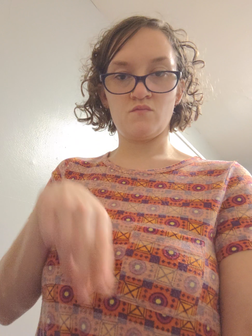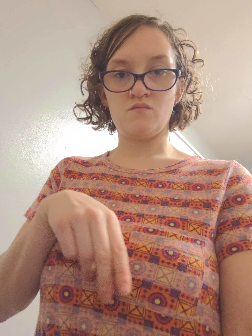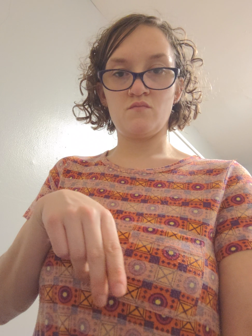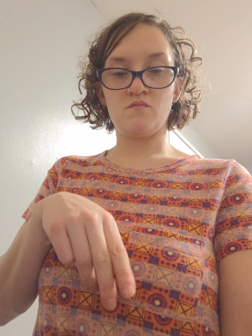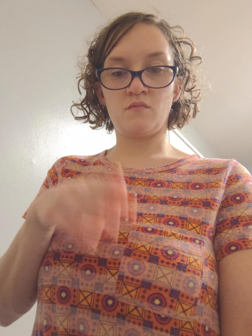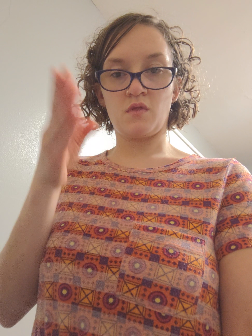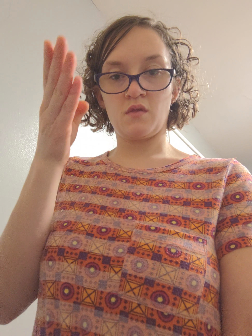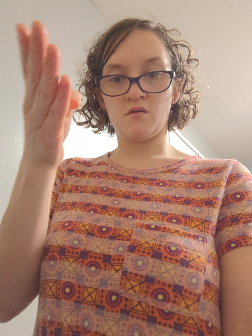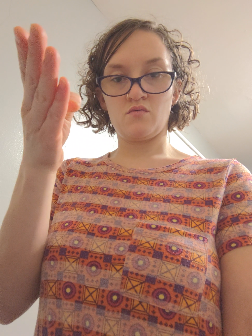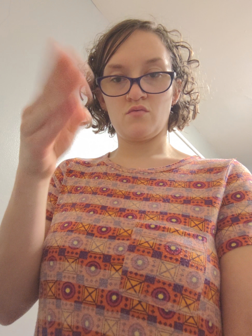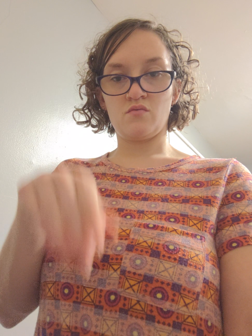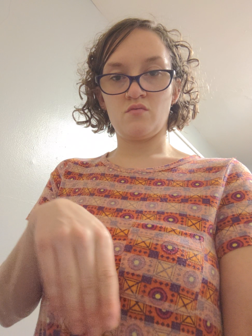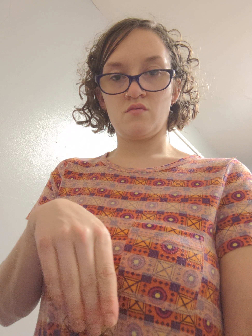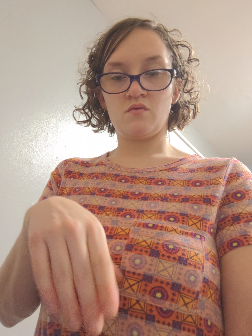there